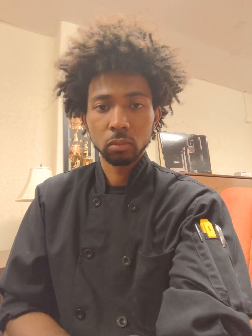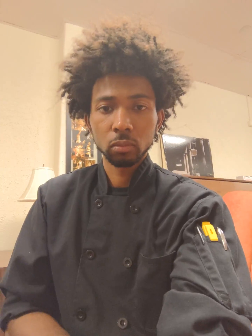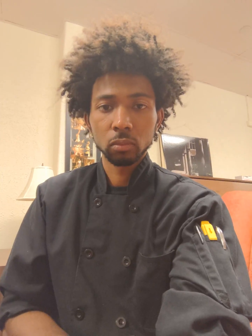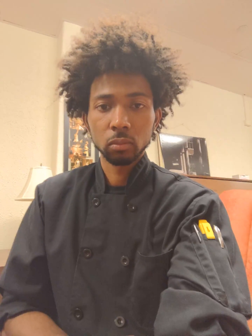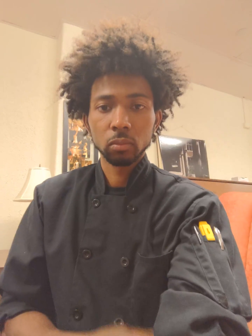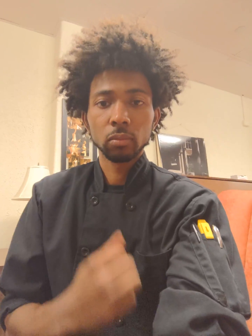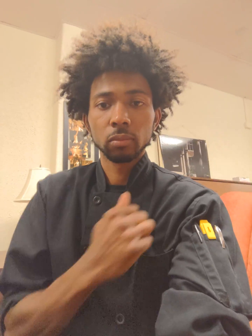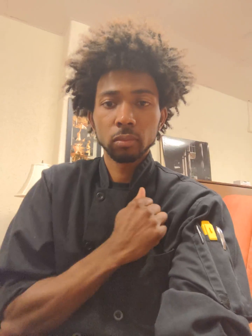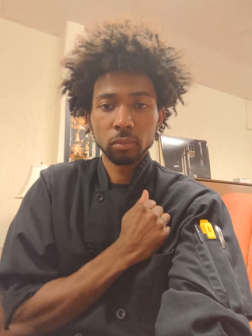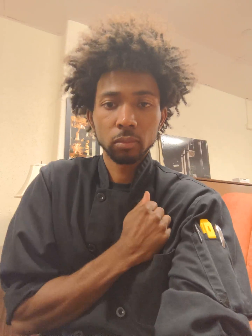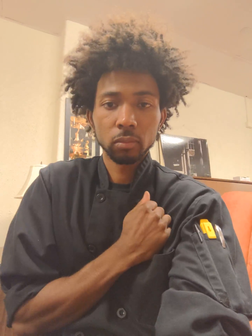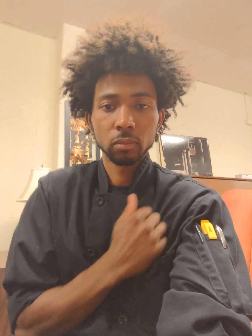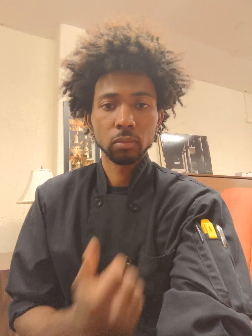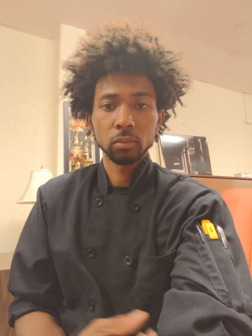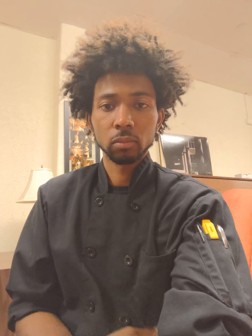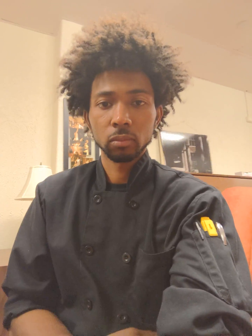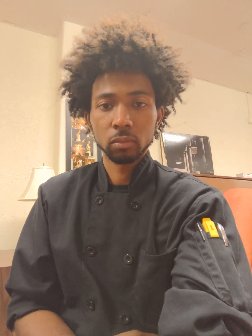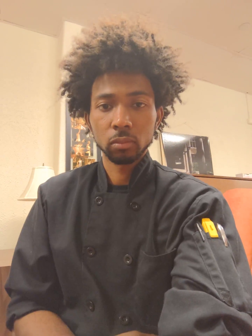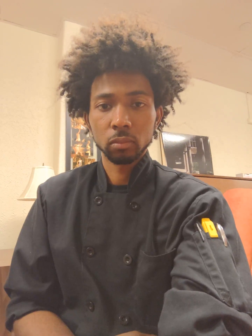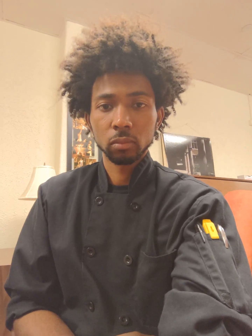love